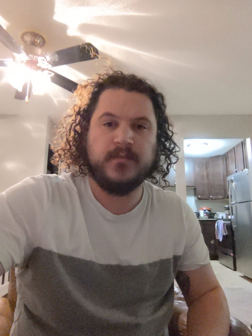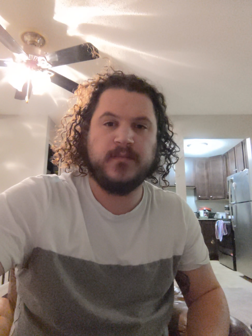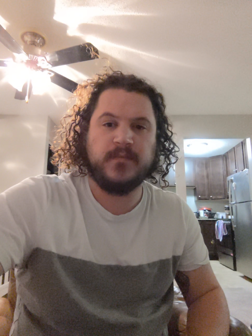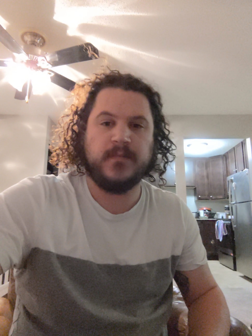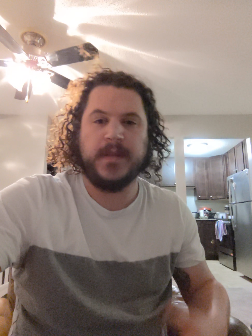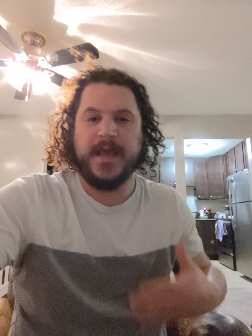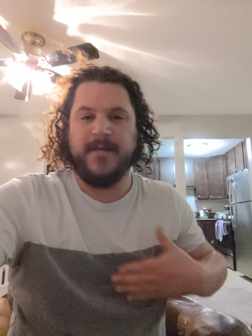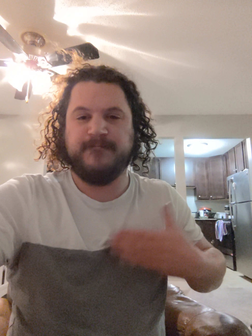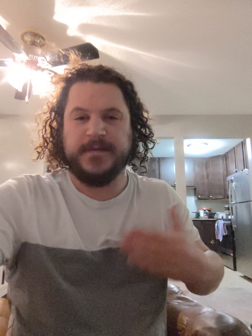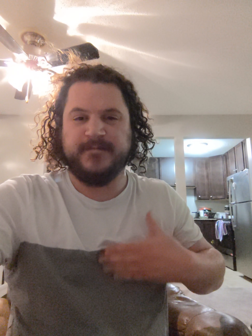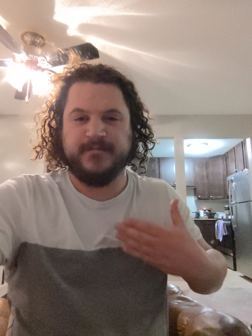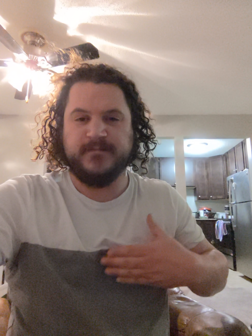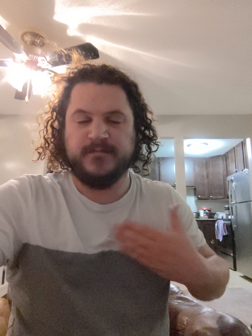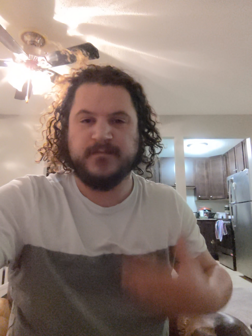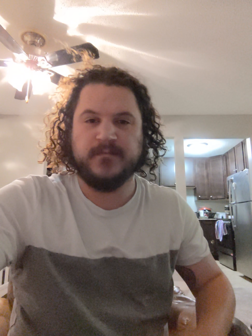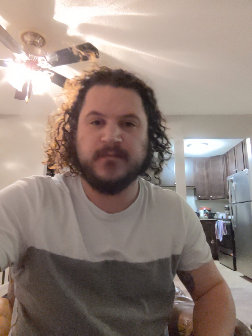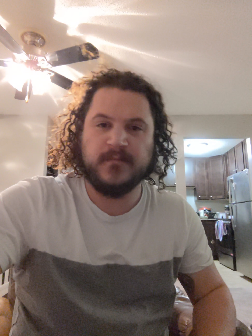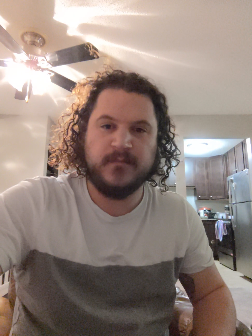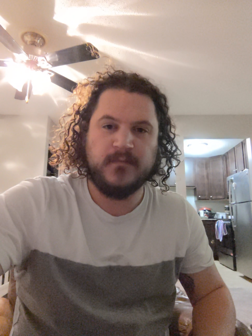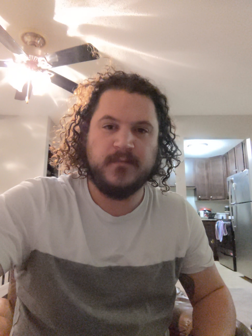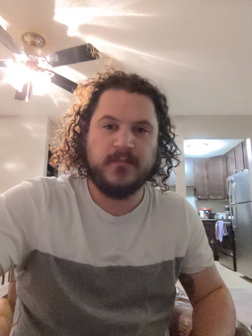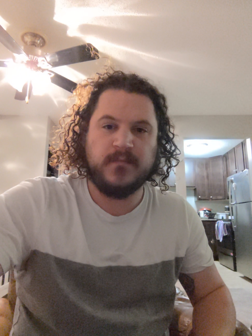happy